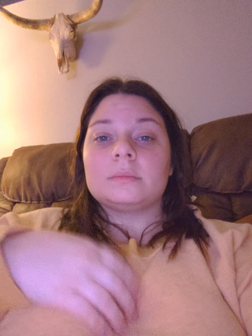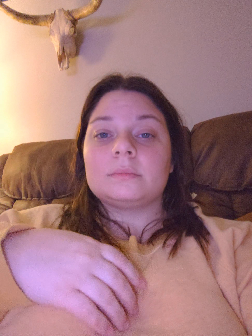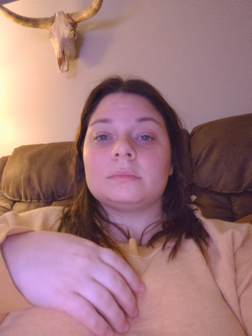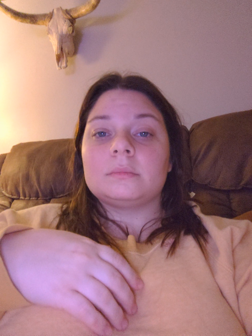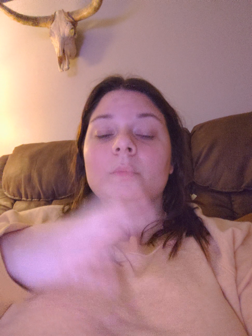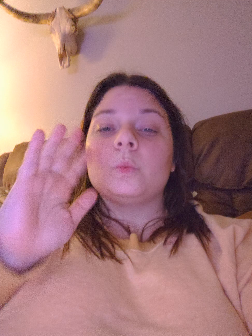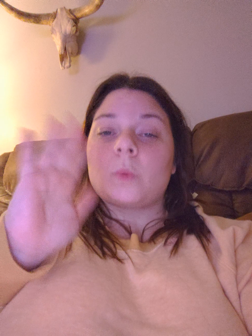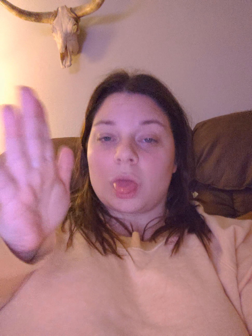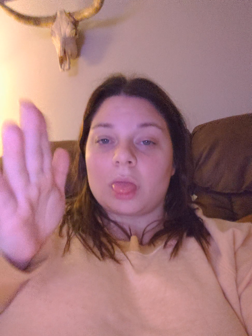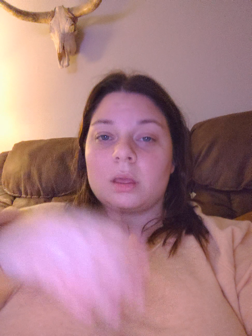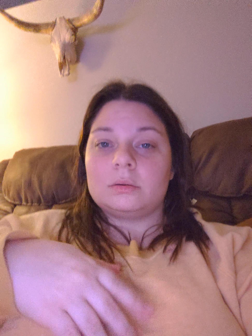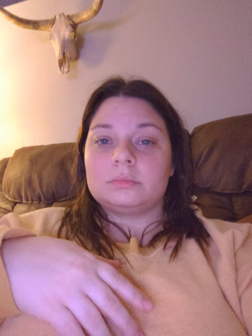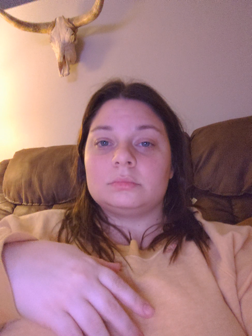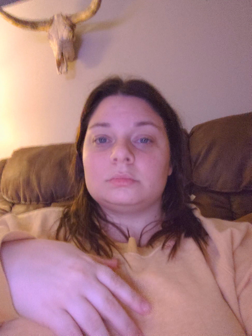will